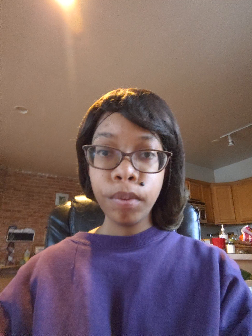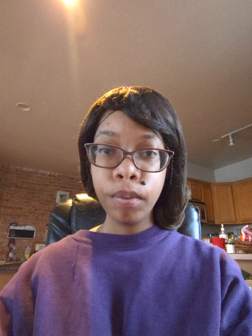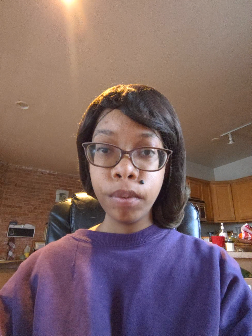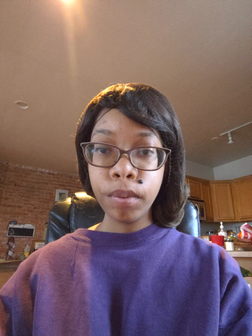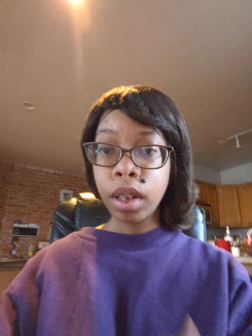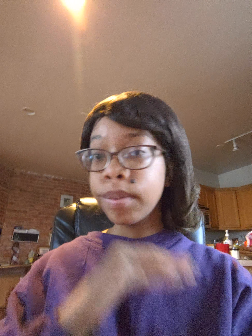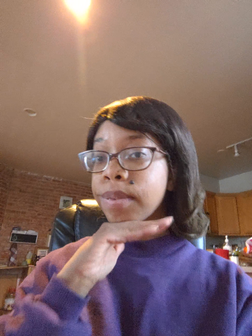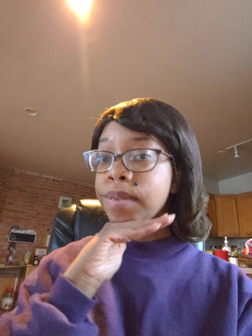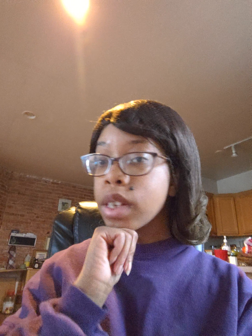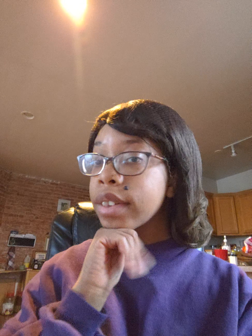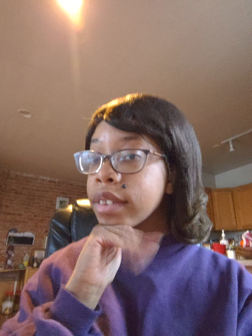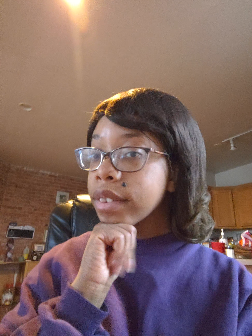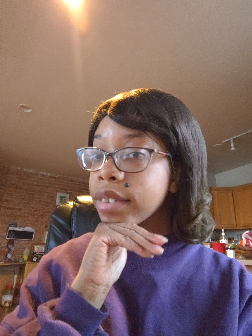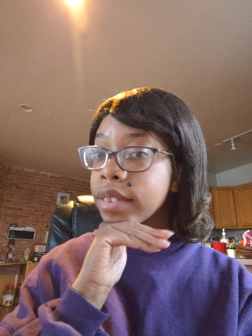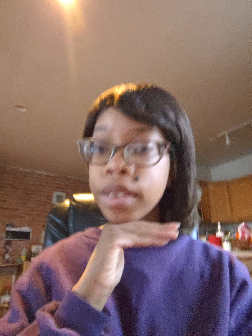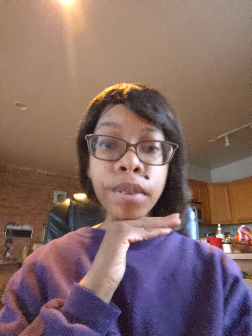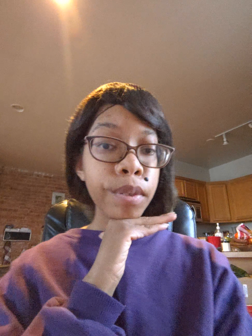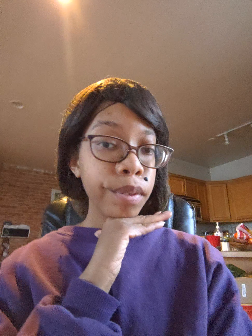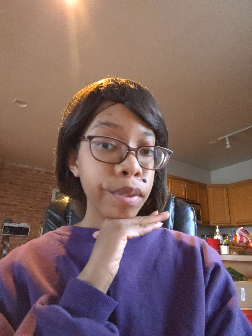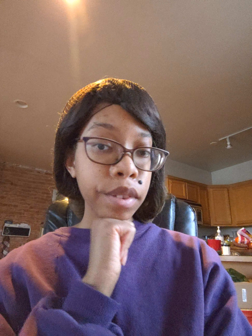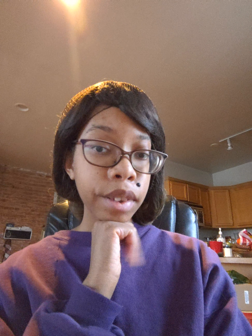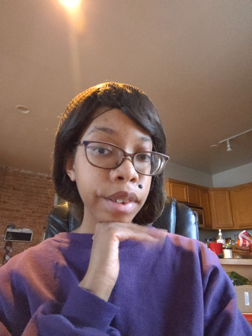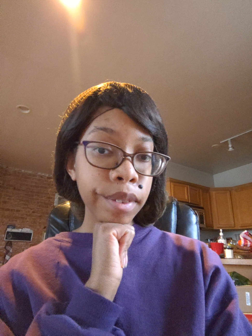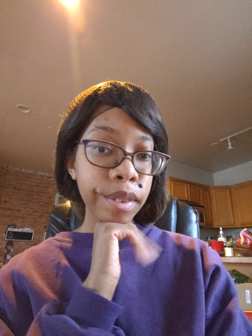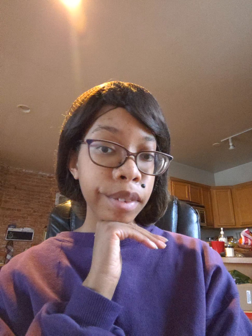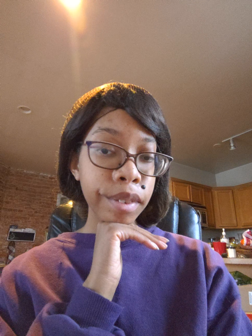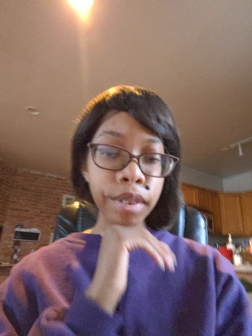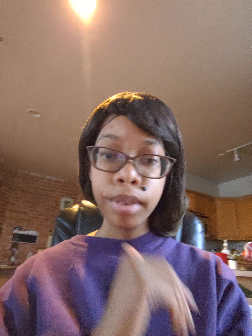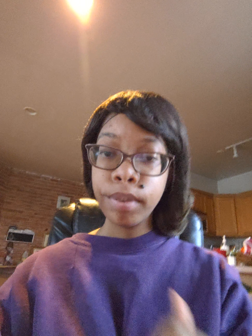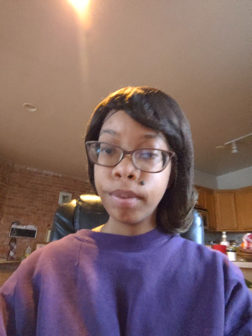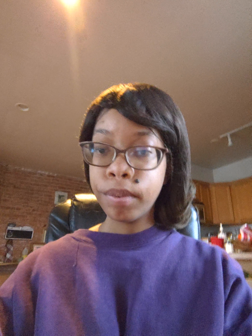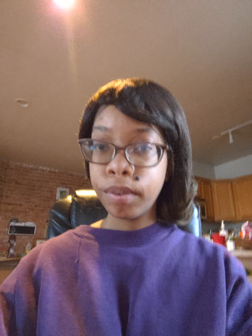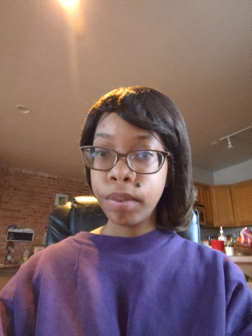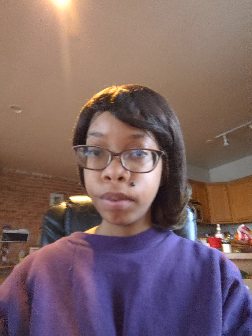pig